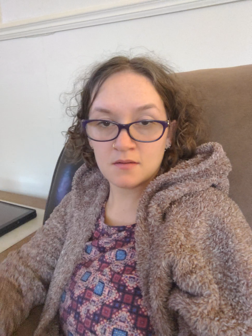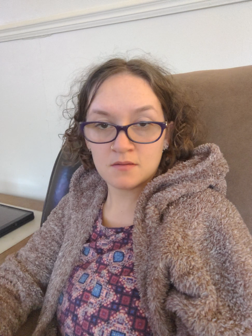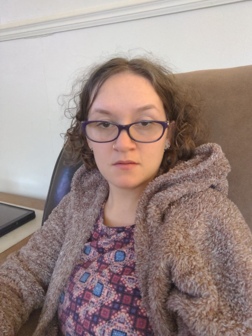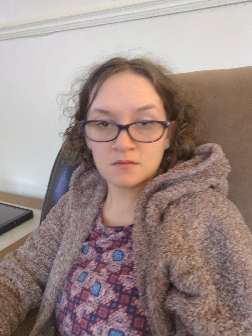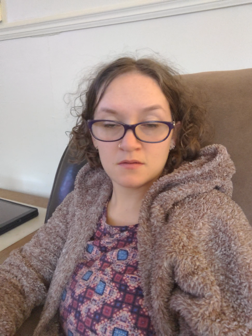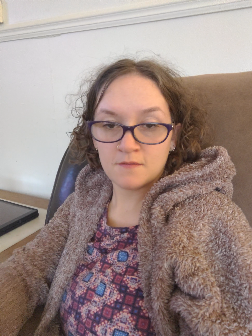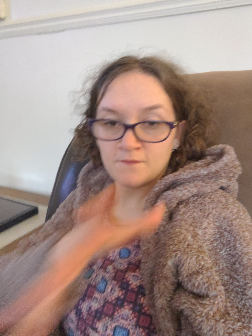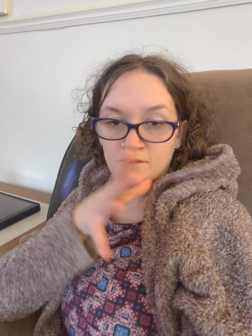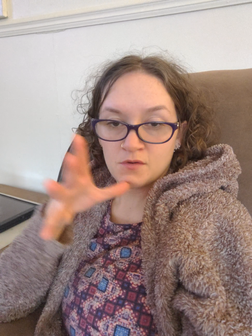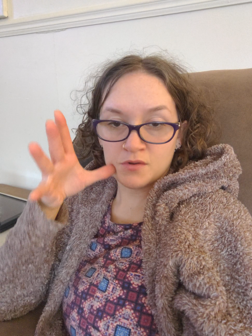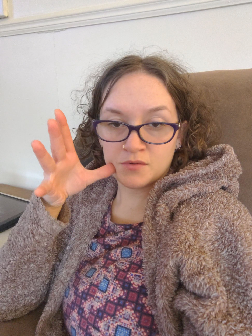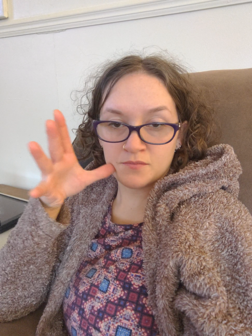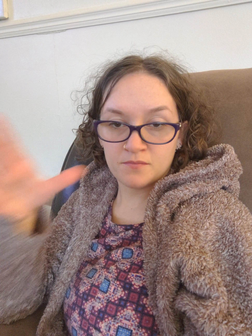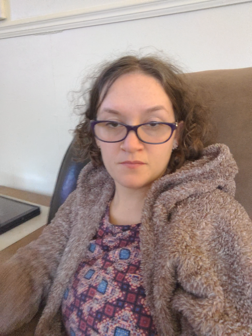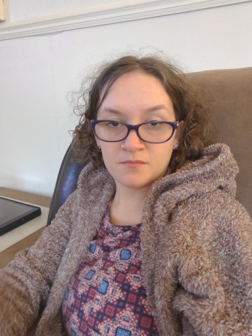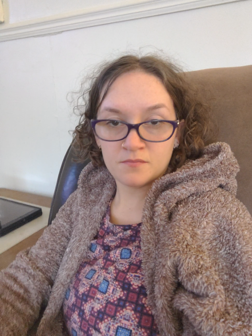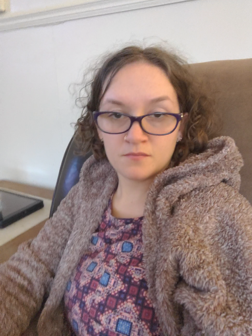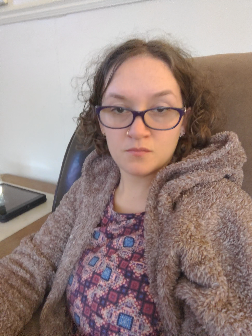farm